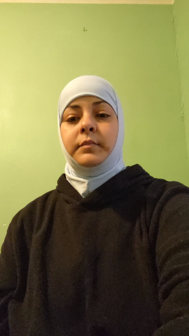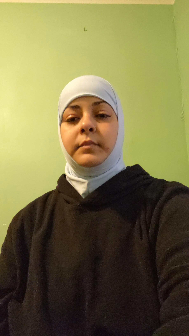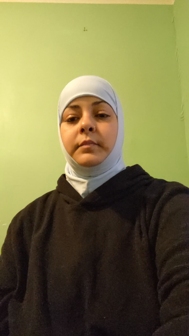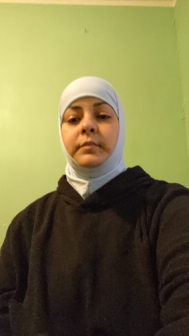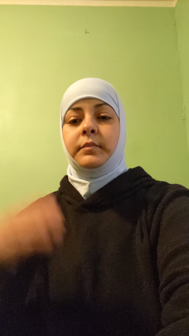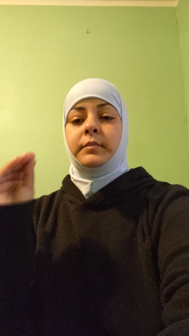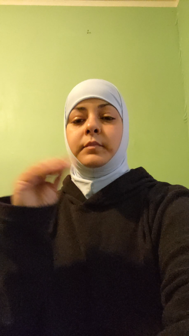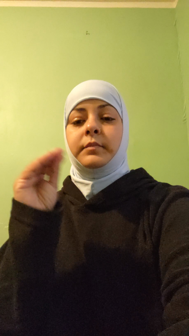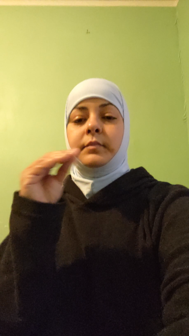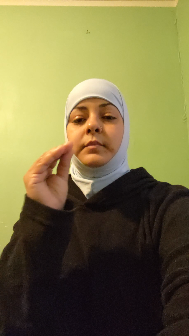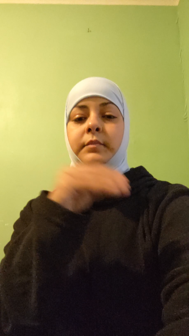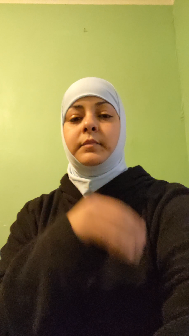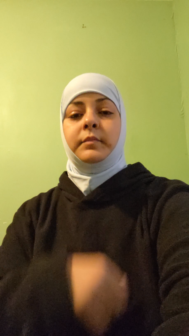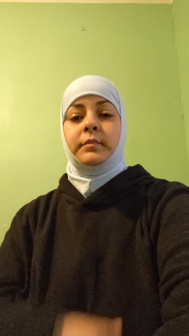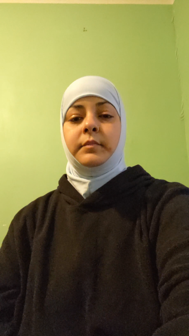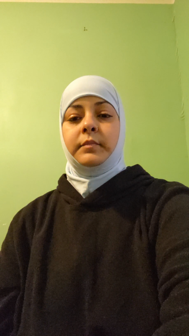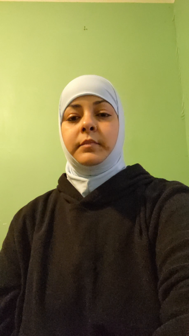dinosaur